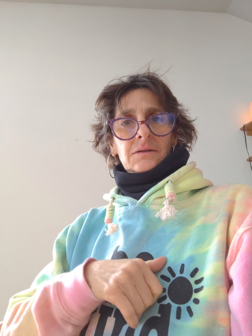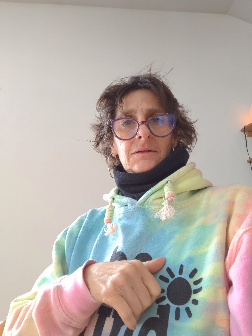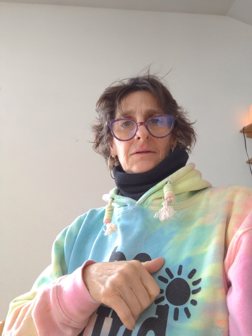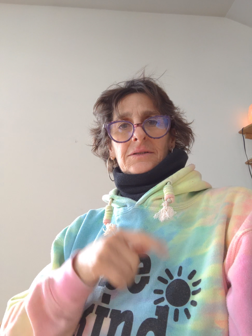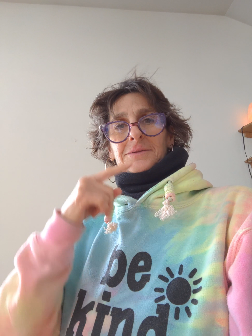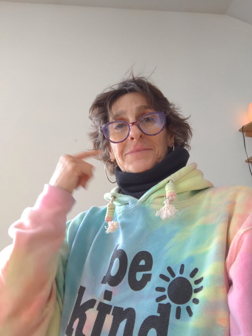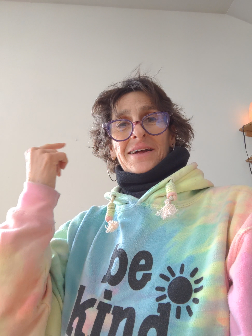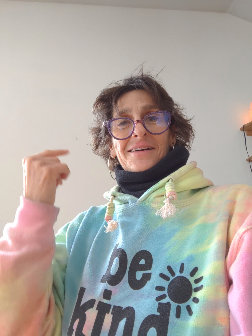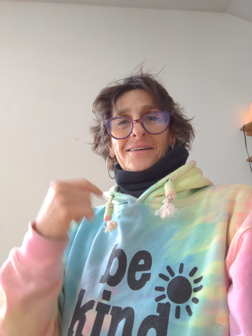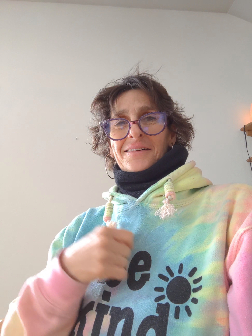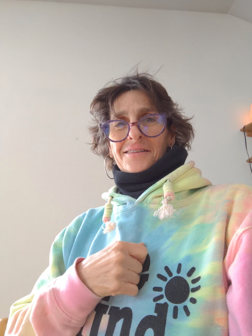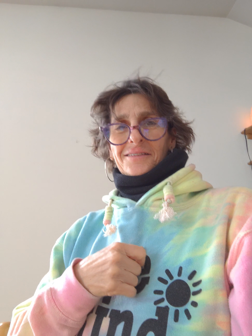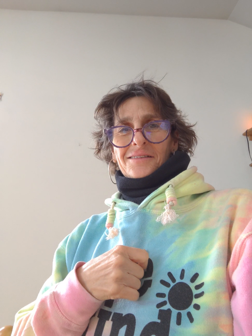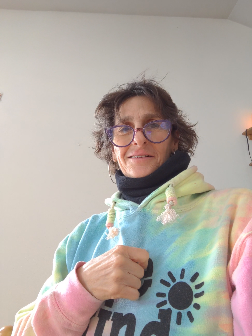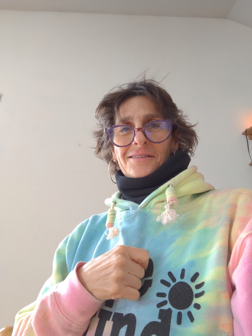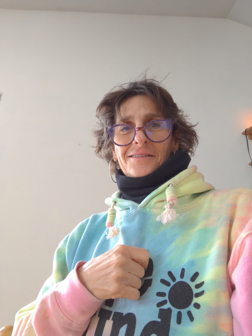smile